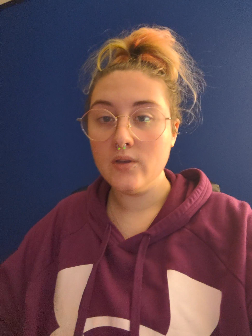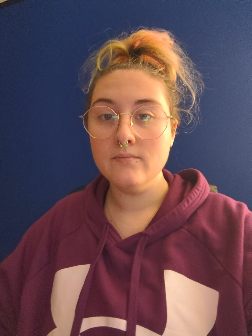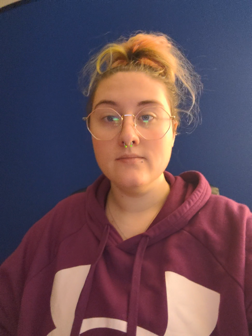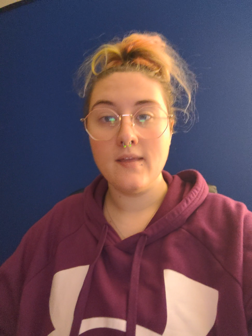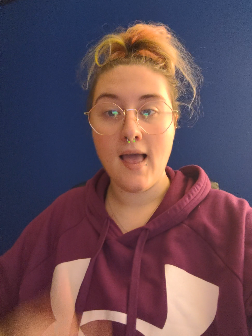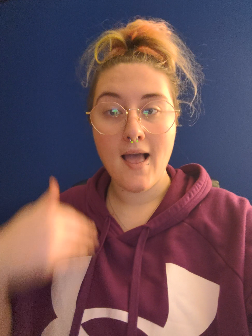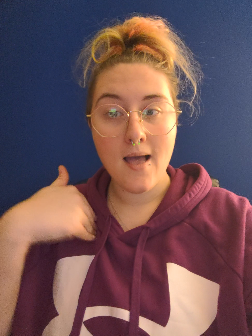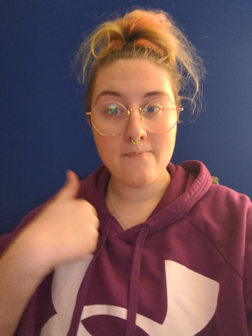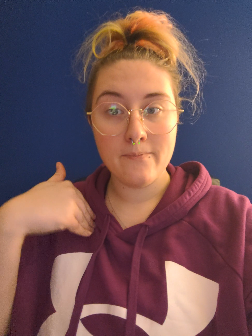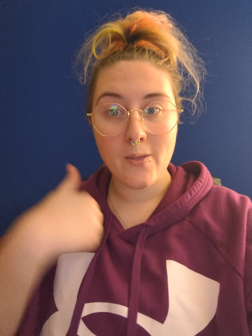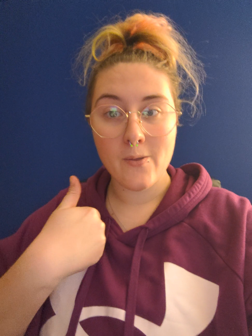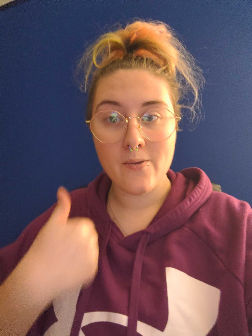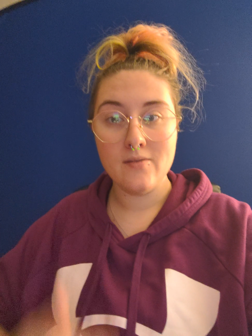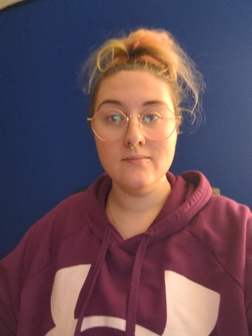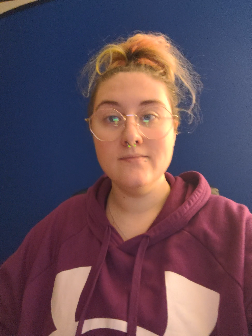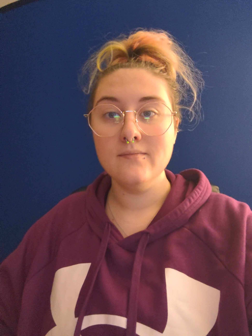animal